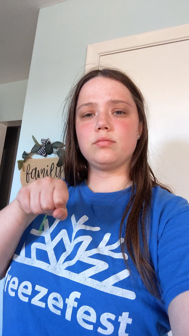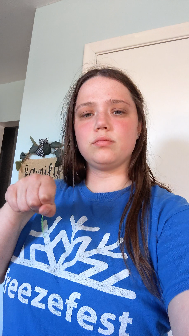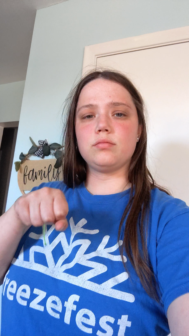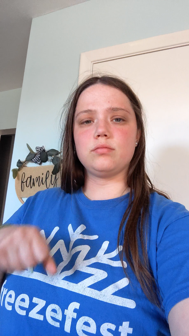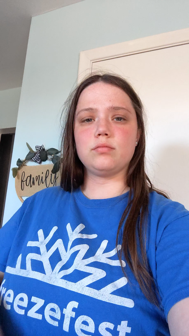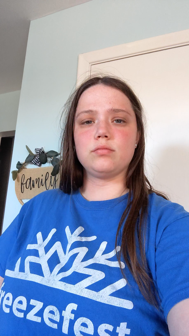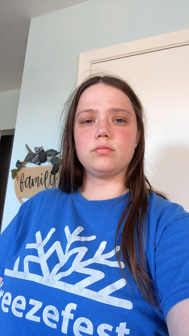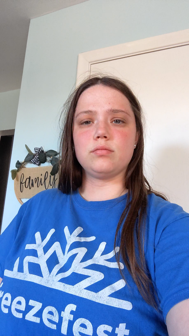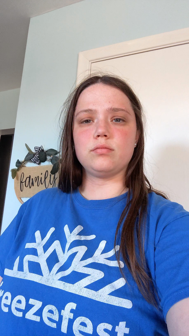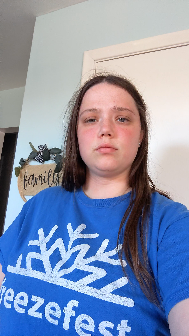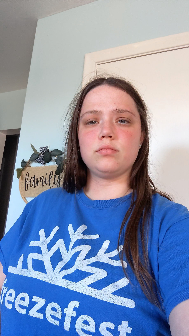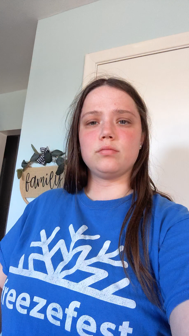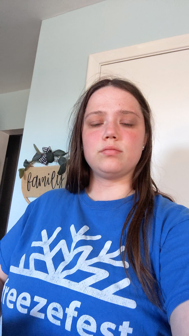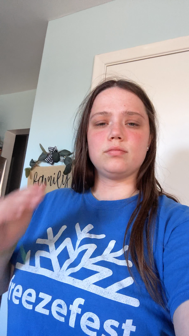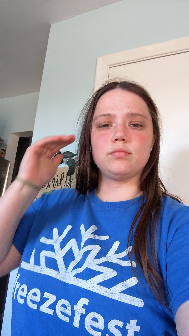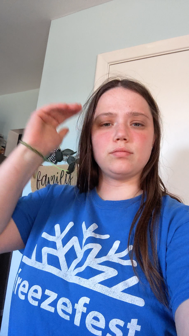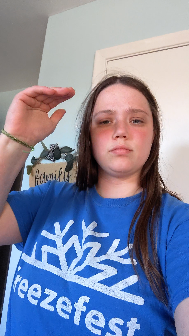big